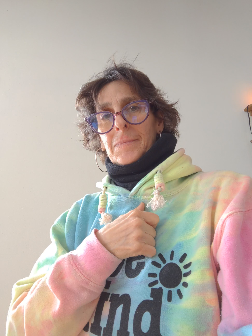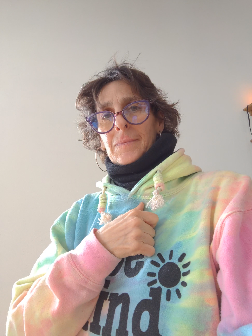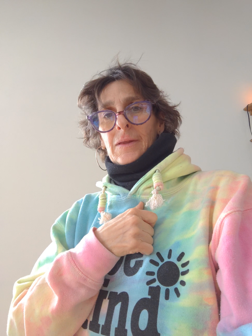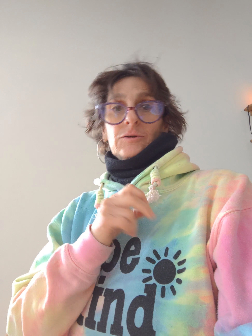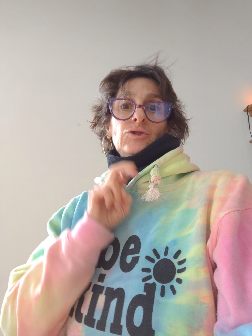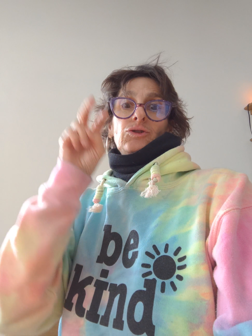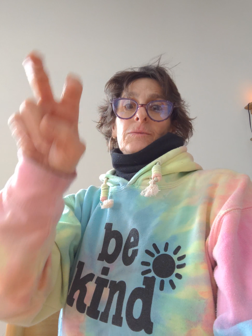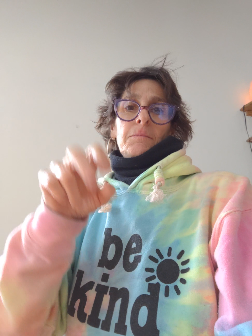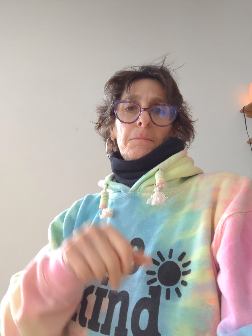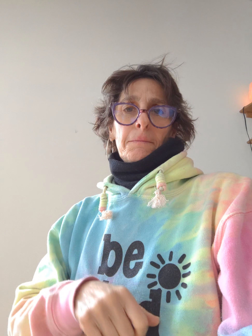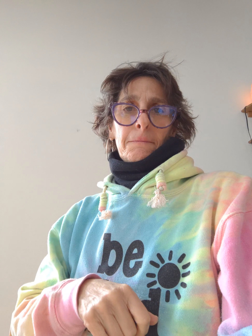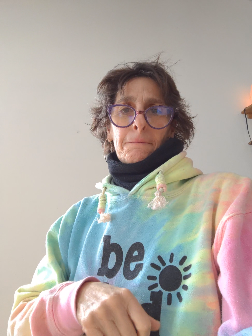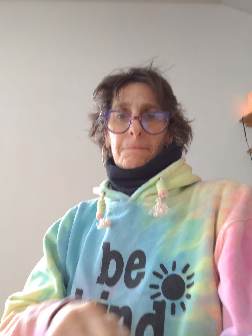jump